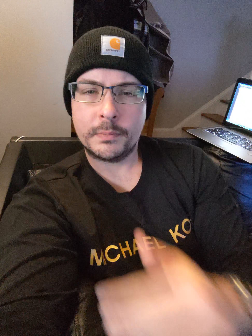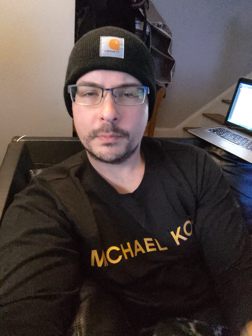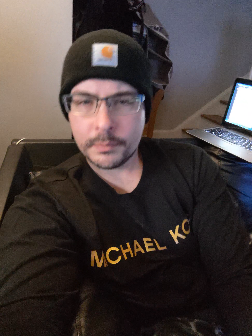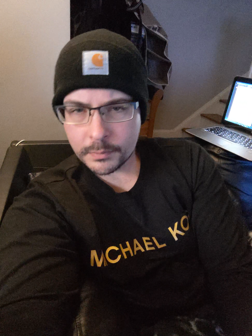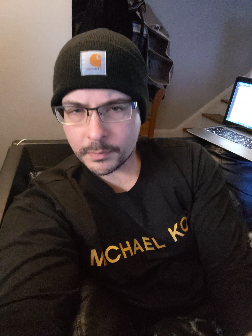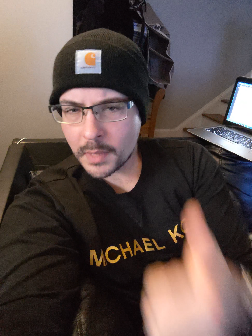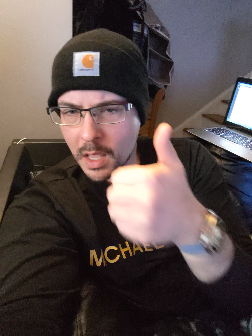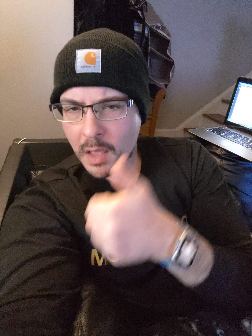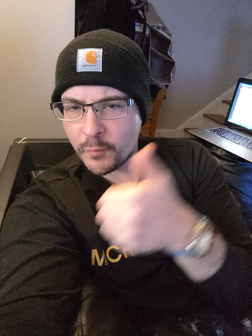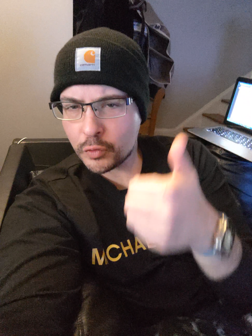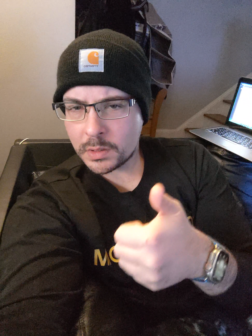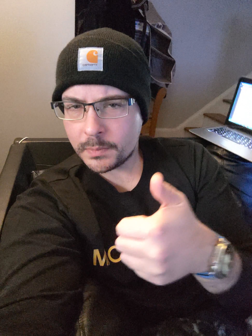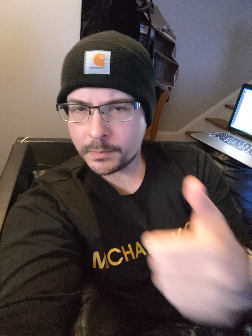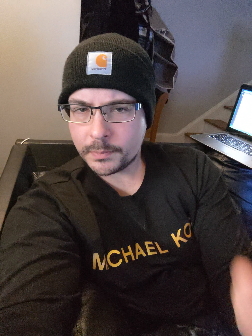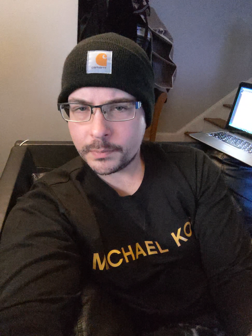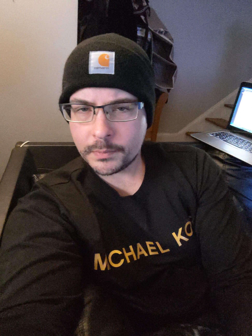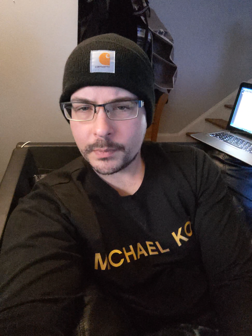every